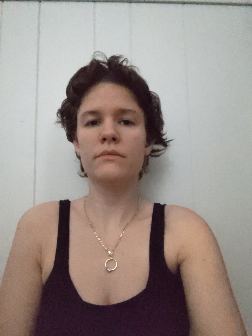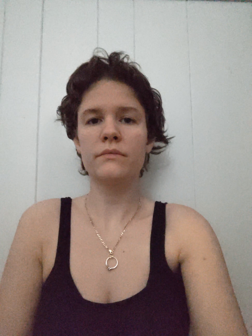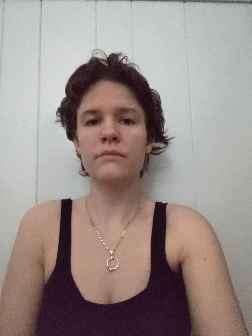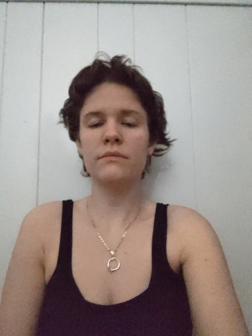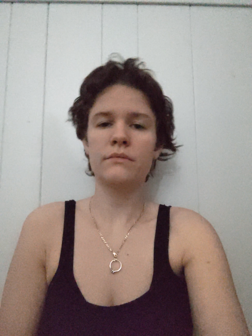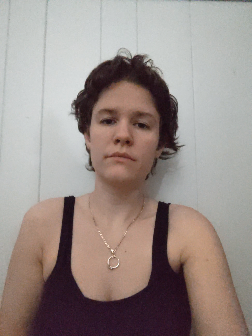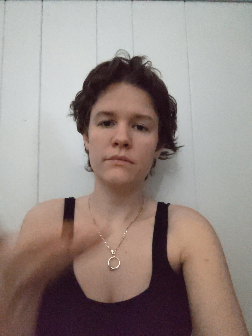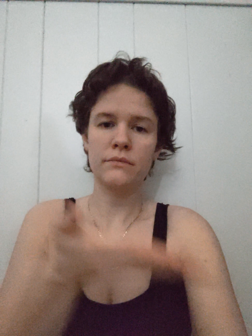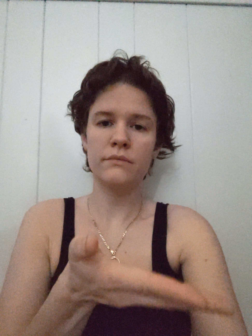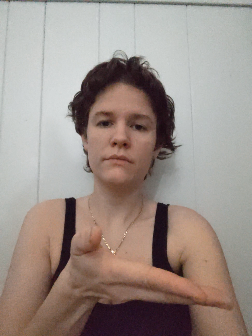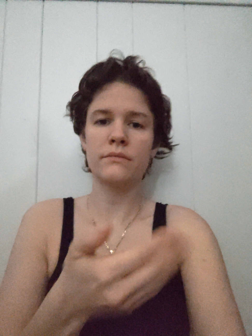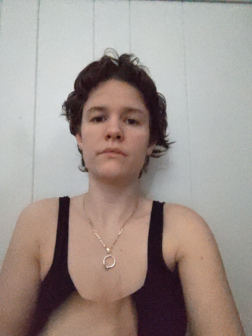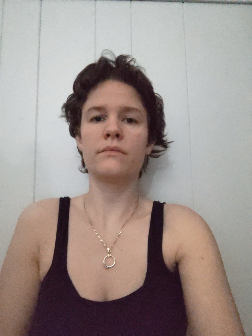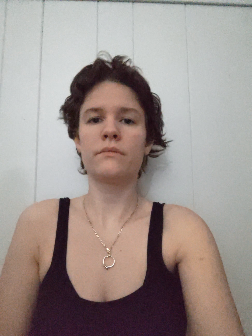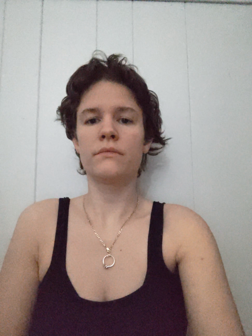there